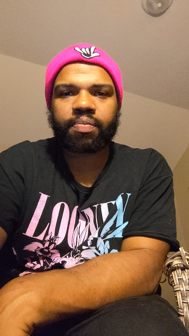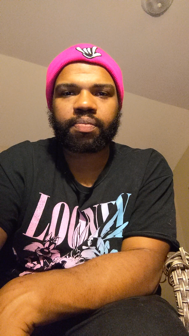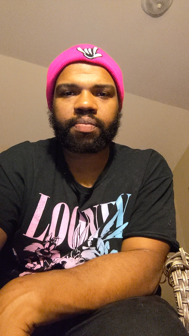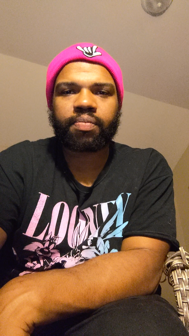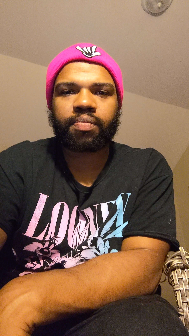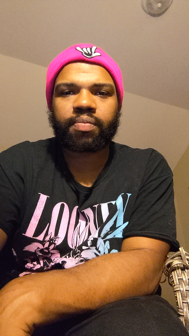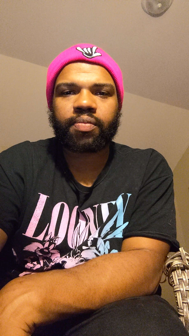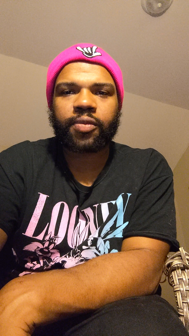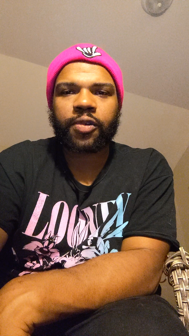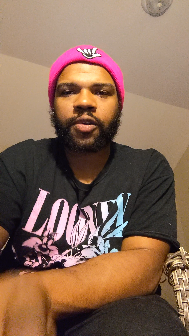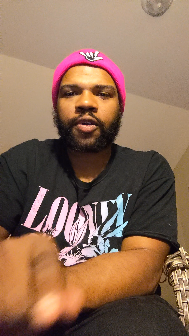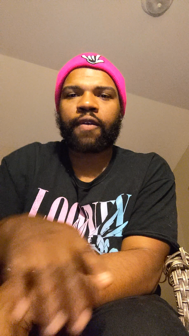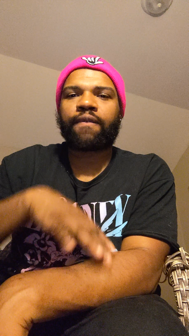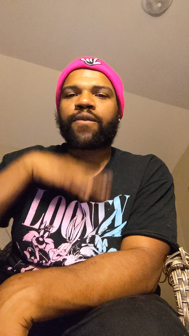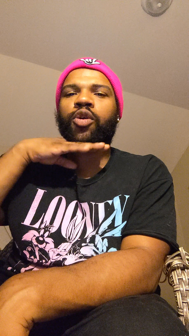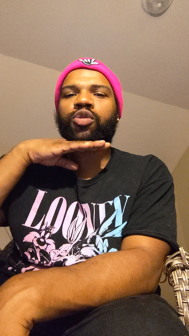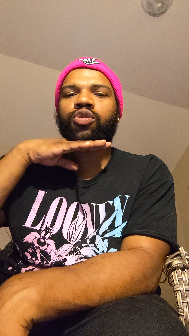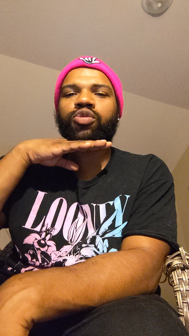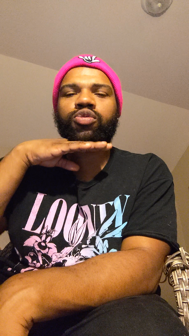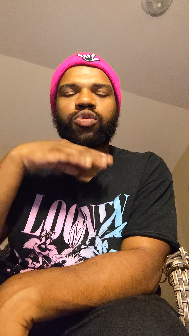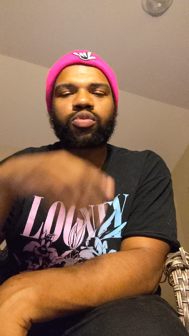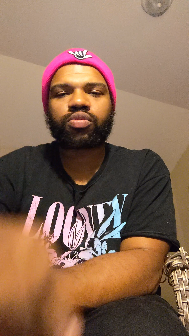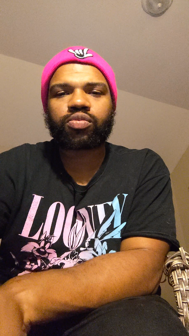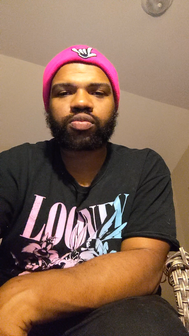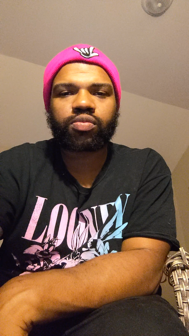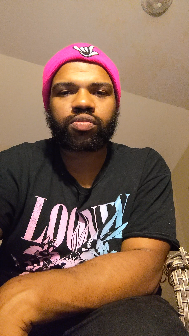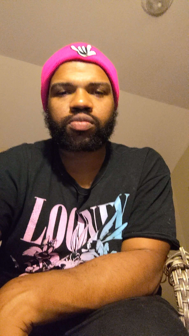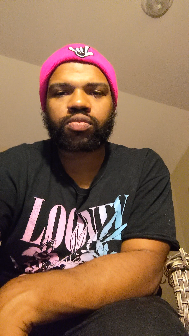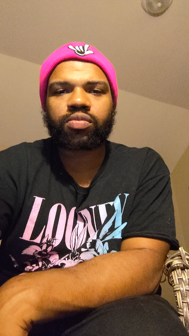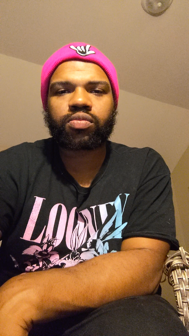full